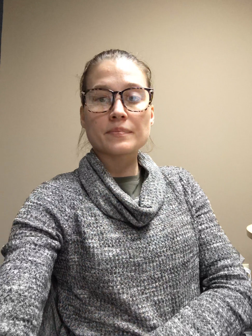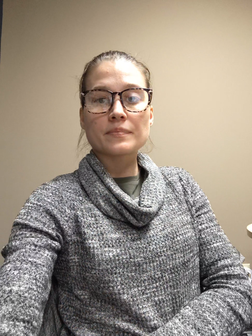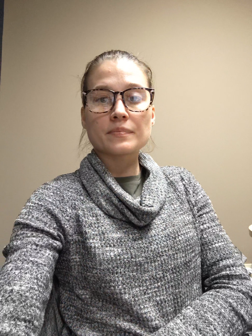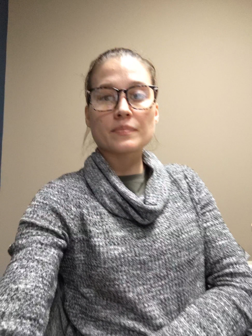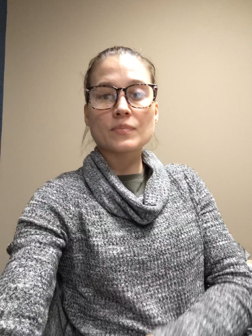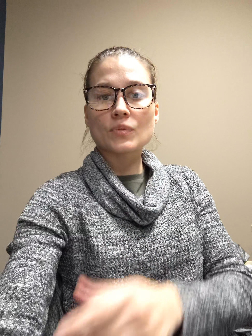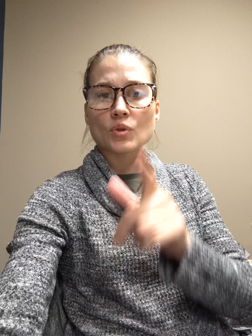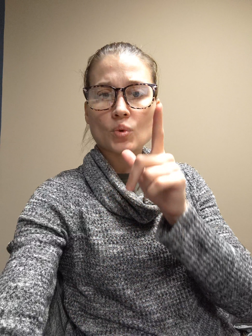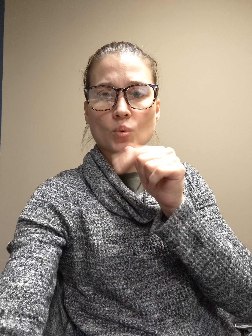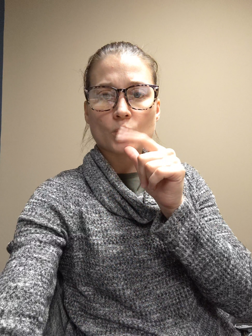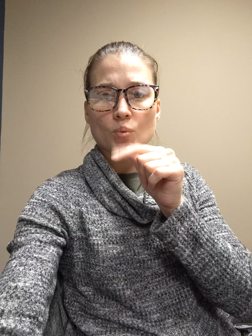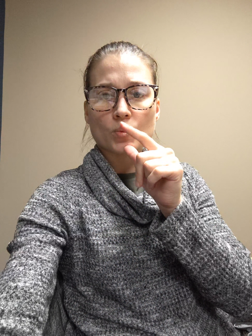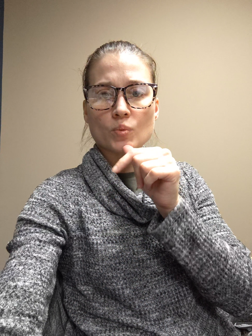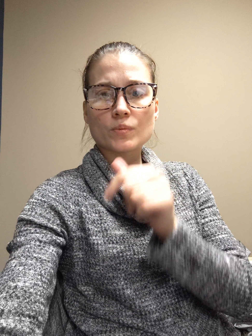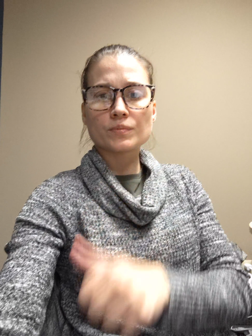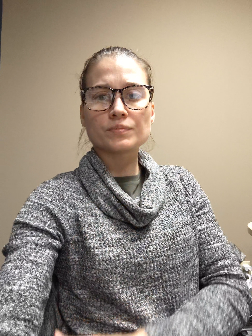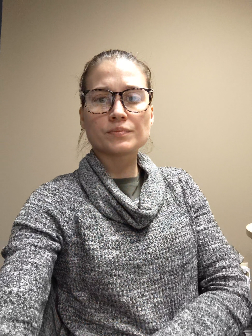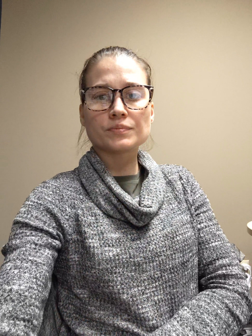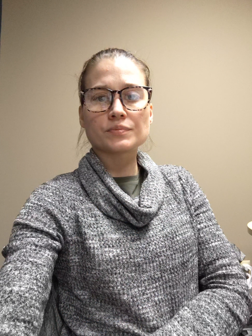who